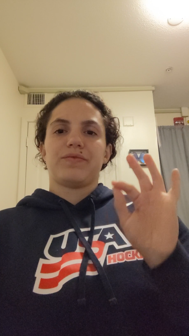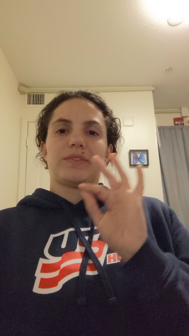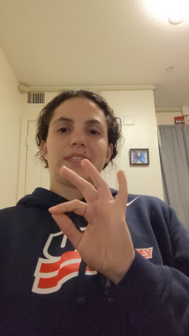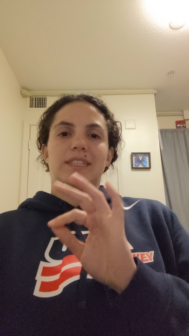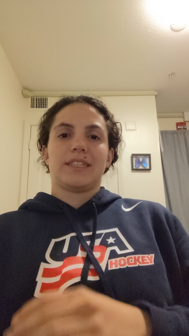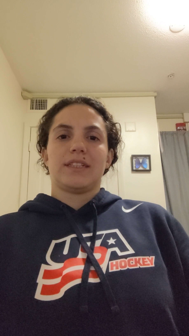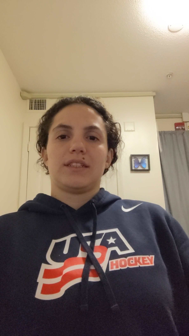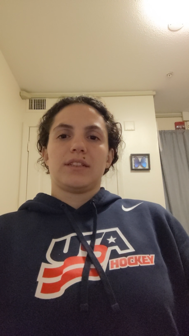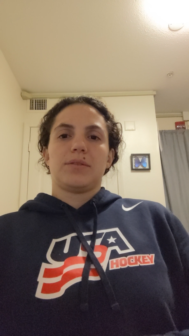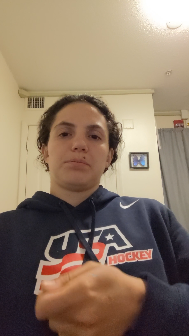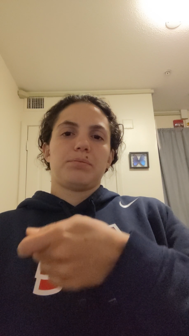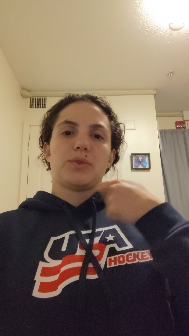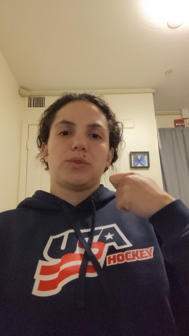pull